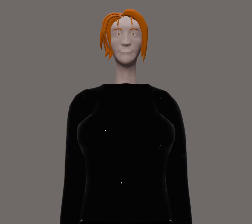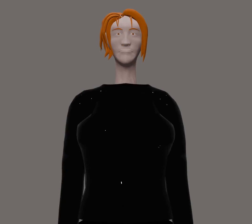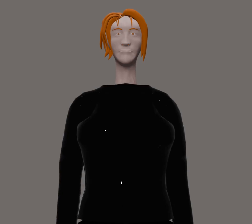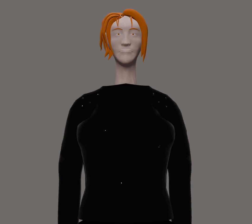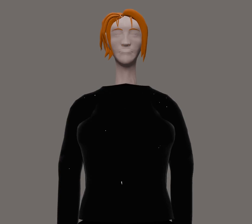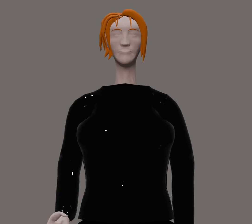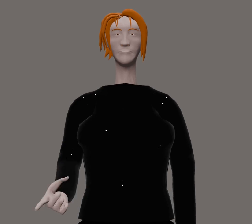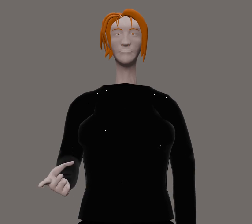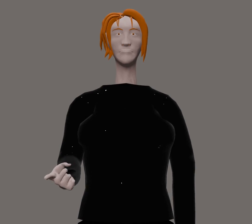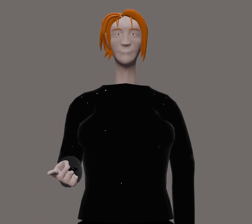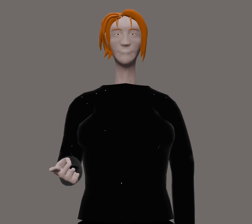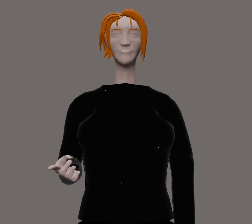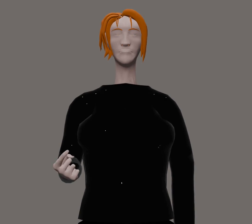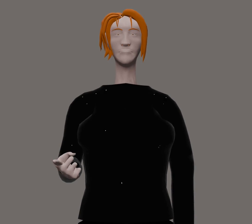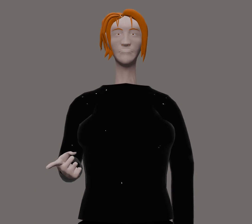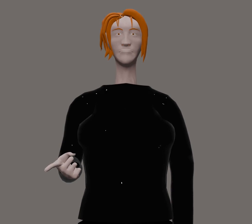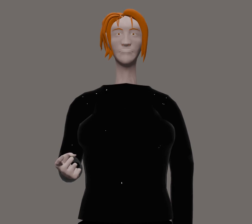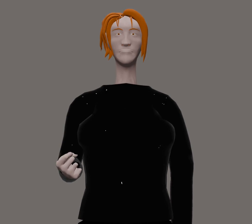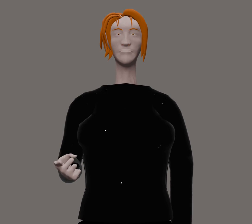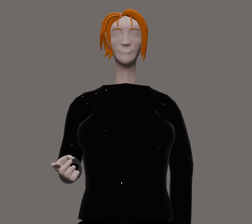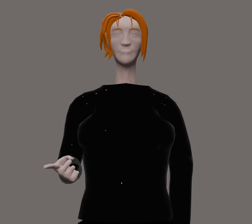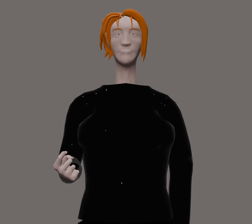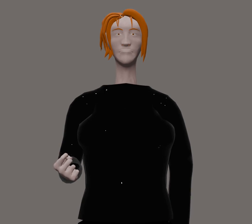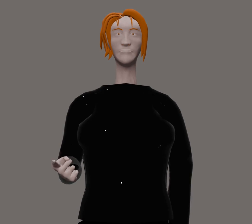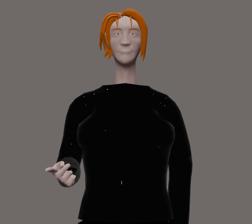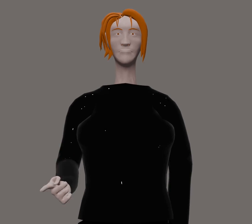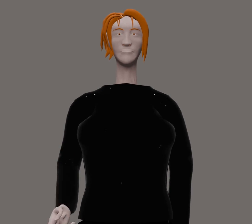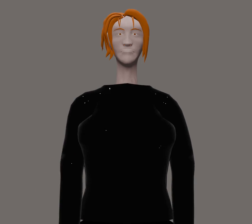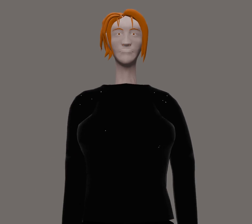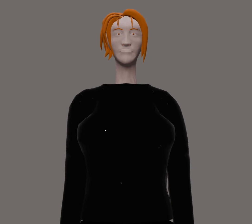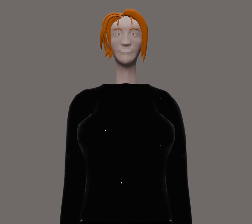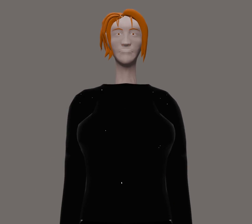Beckon